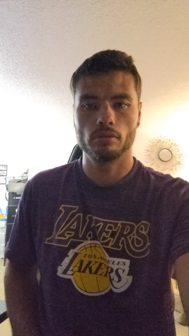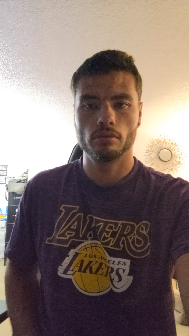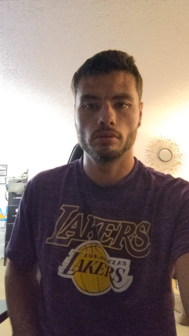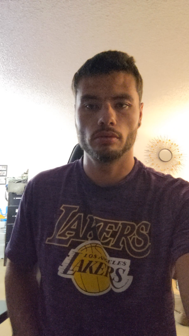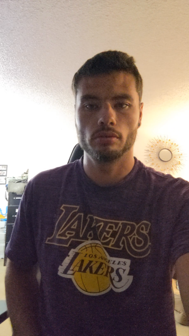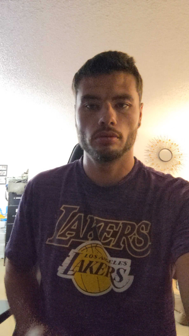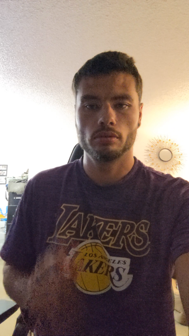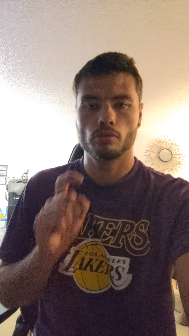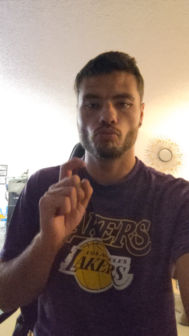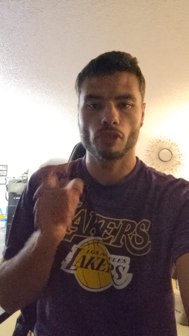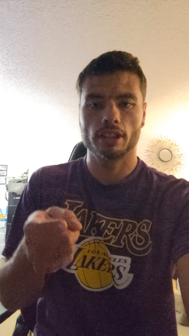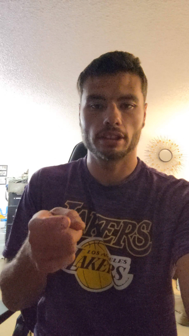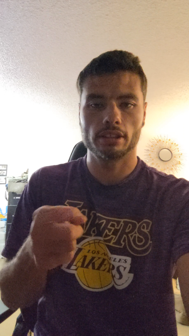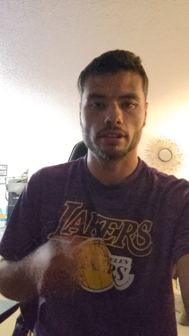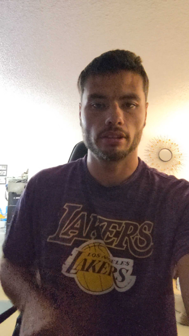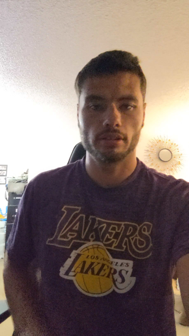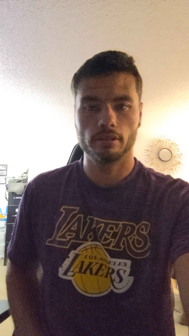present